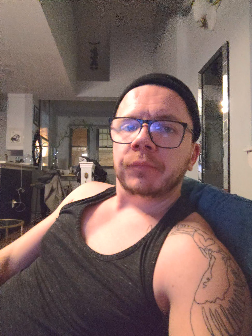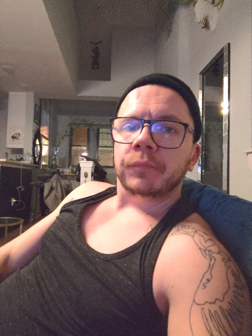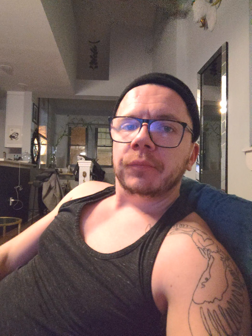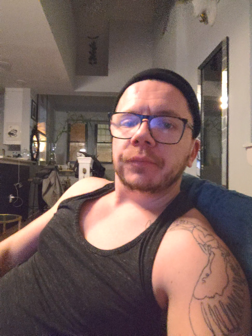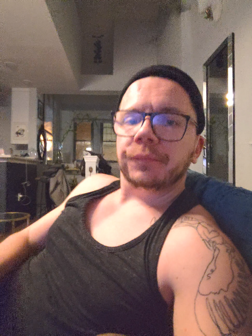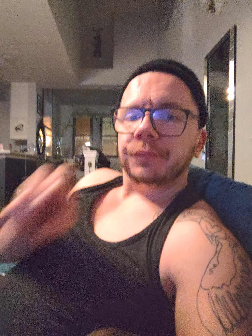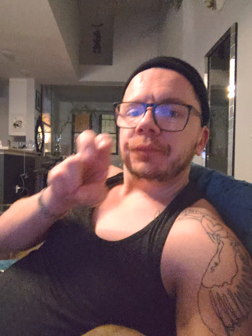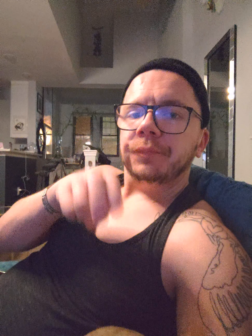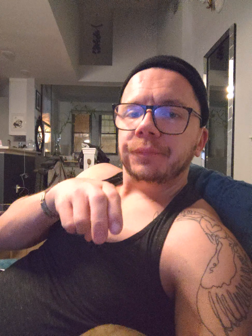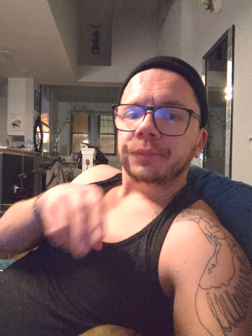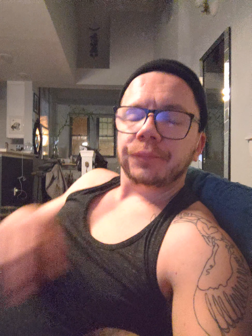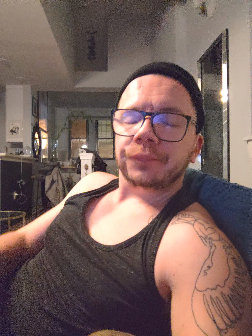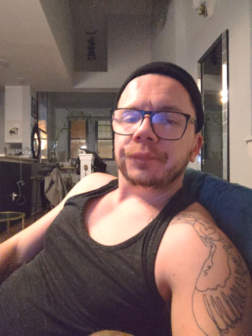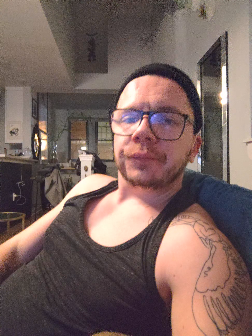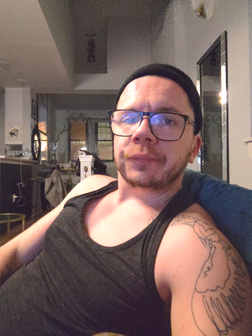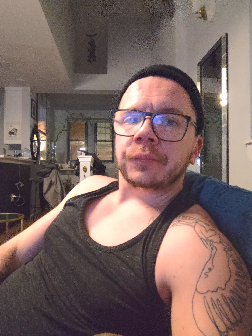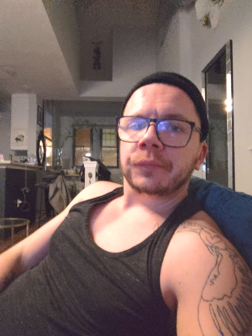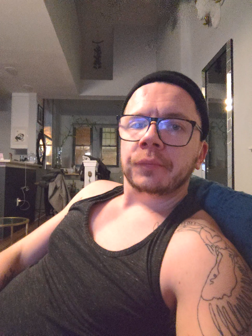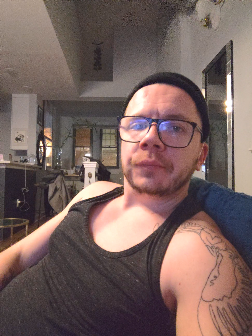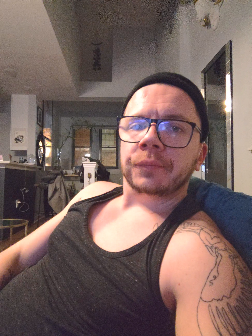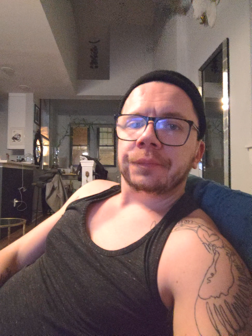chair